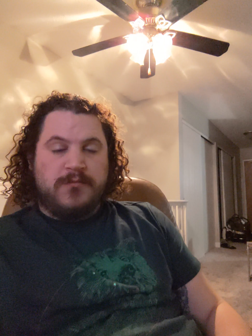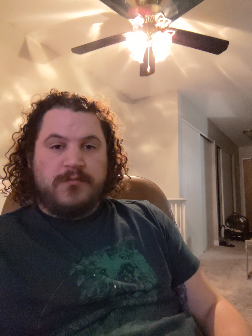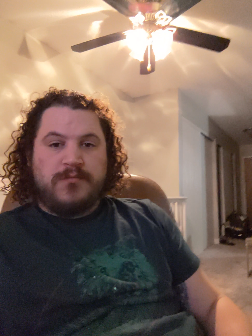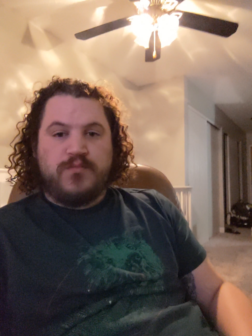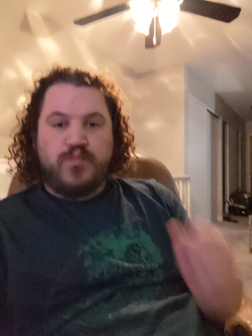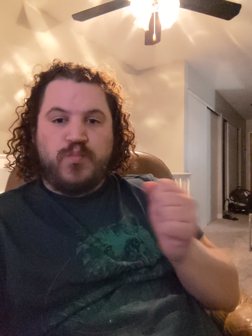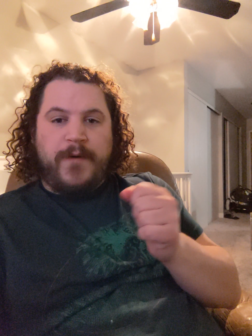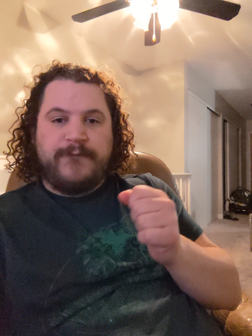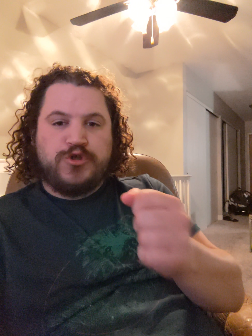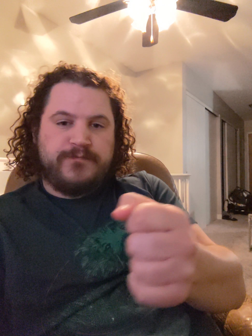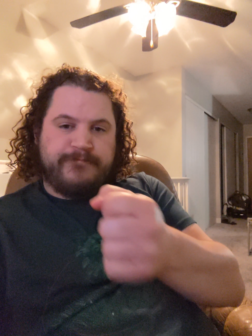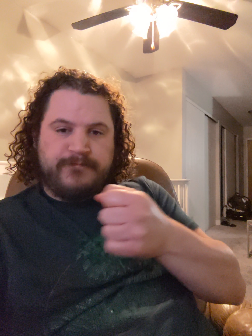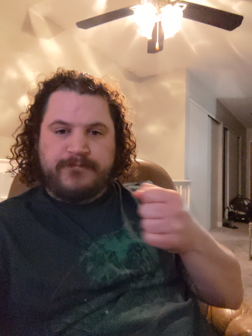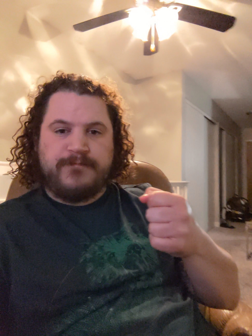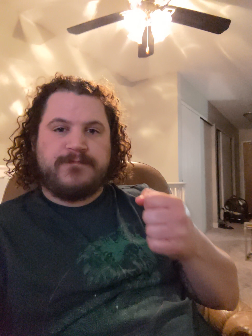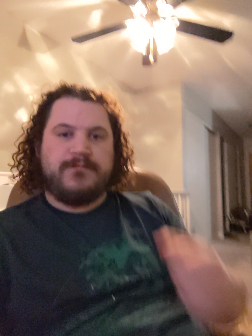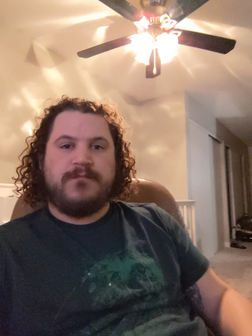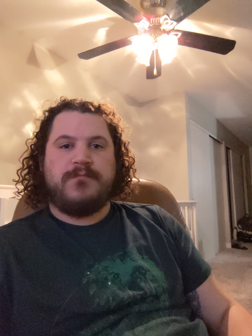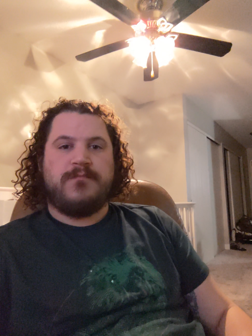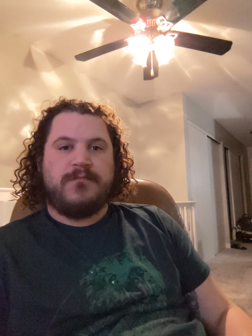refrigerator